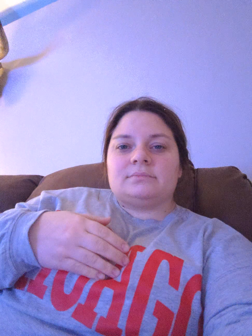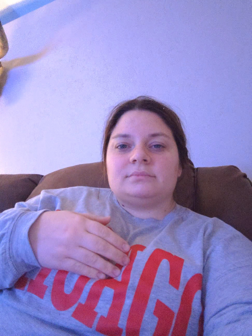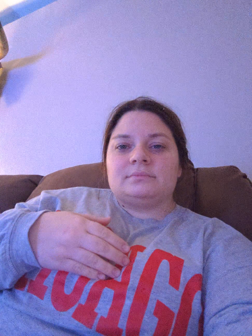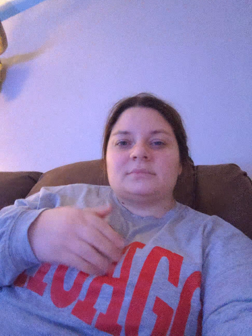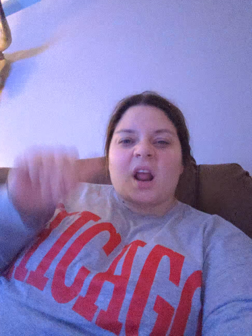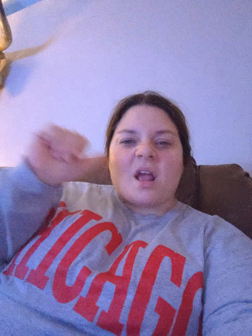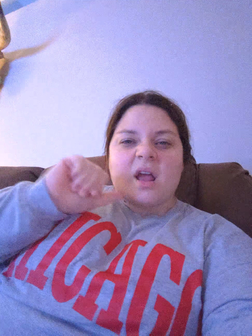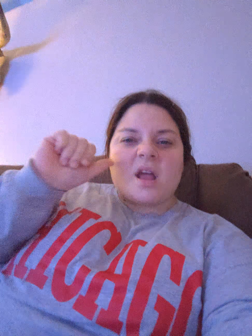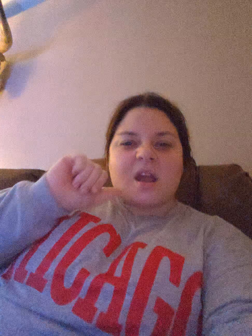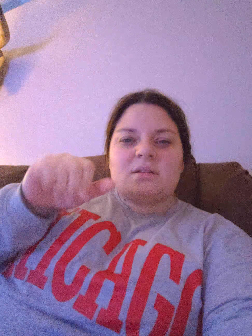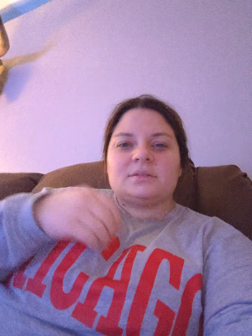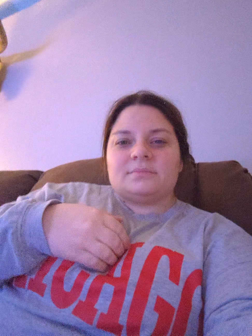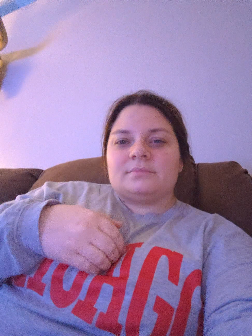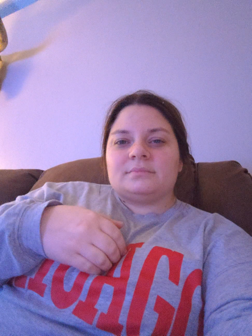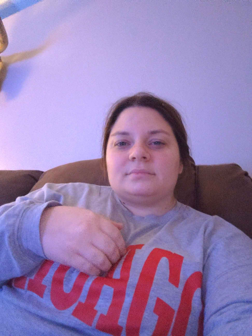aunt